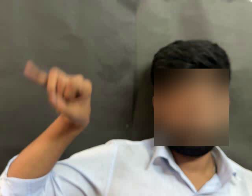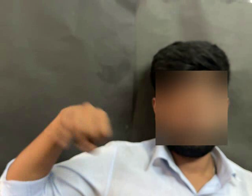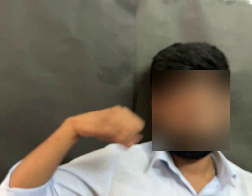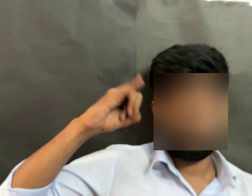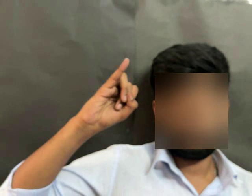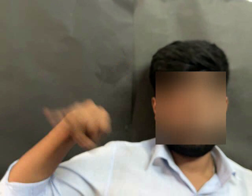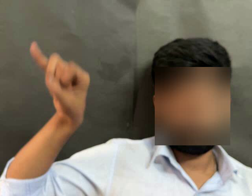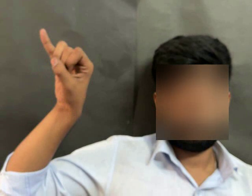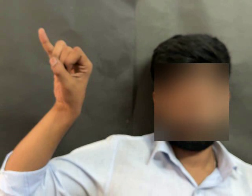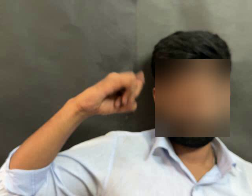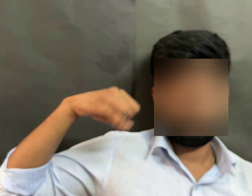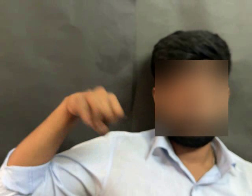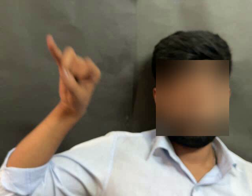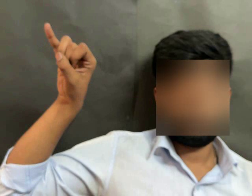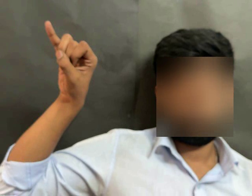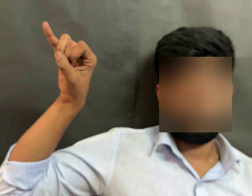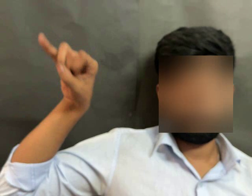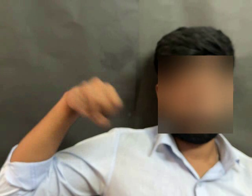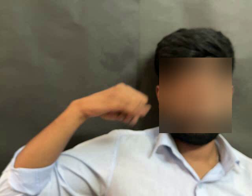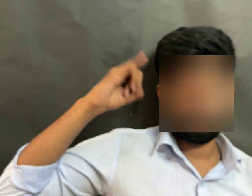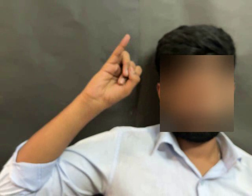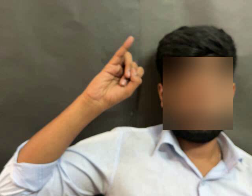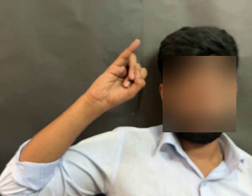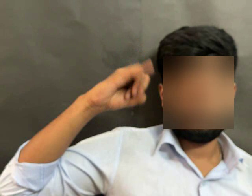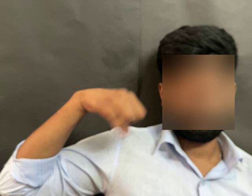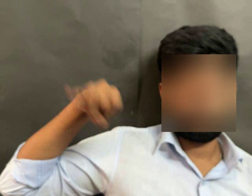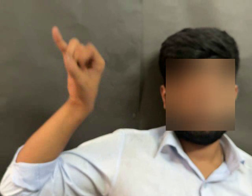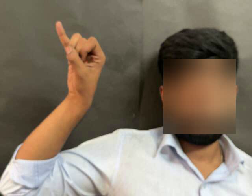J